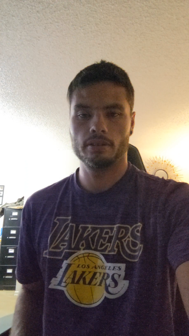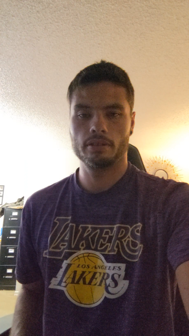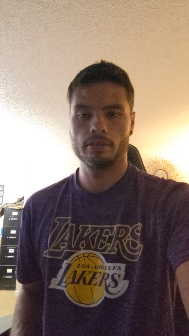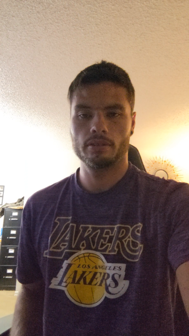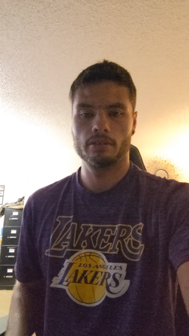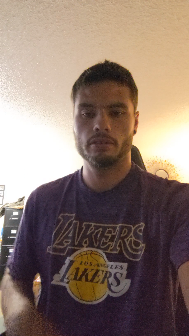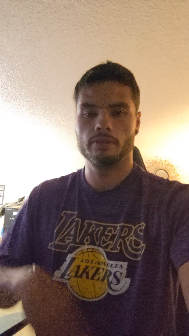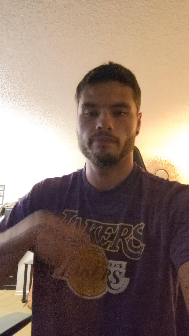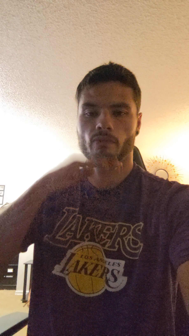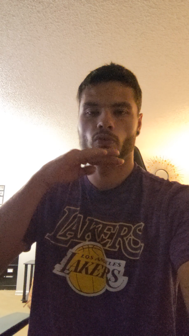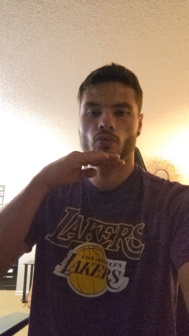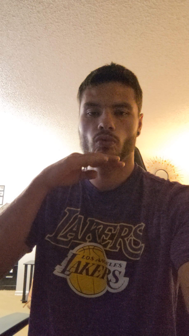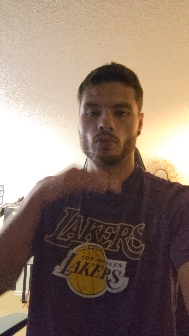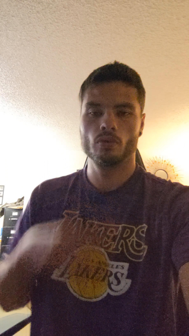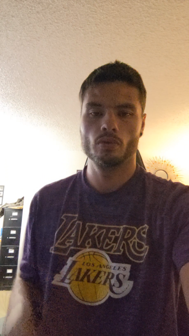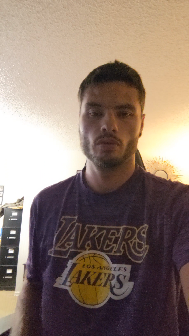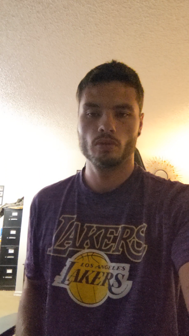full